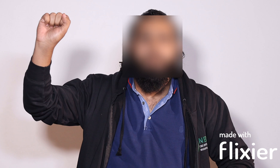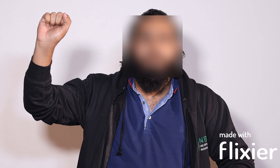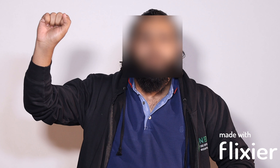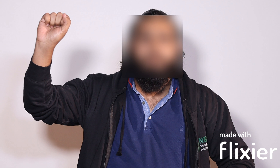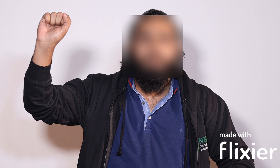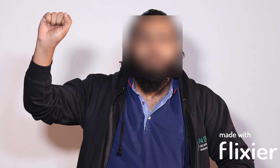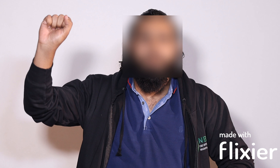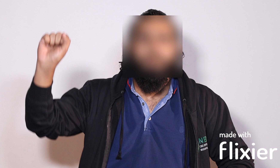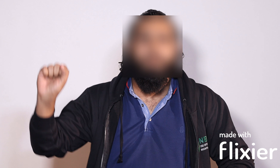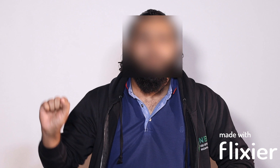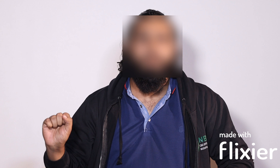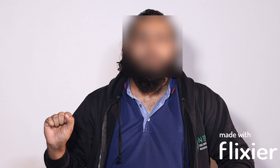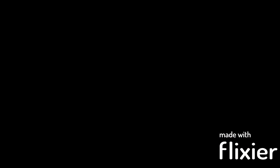آ